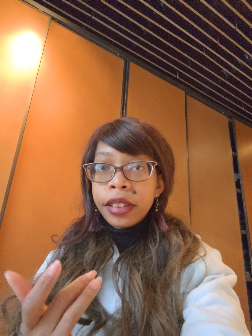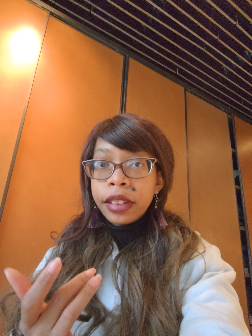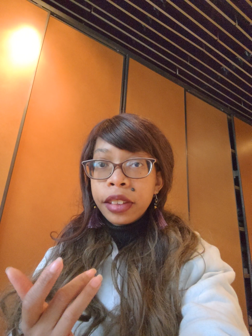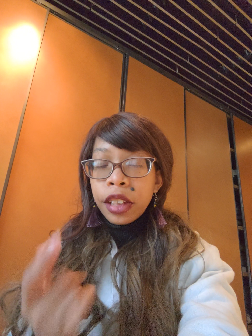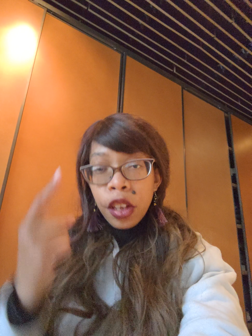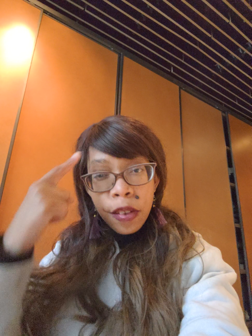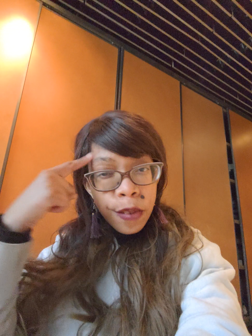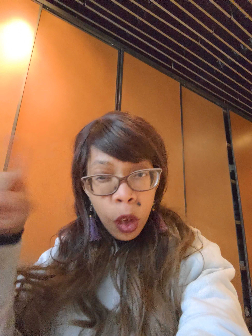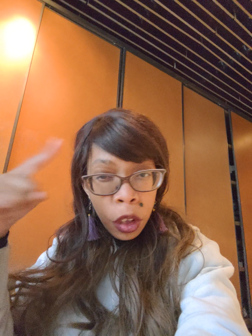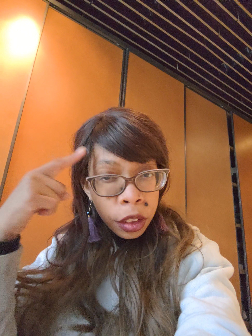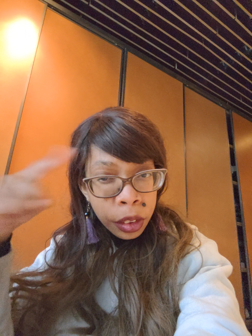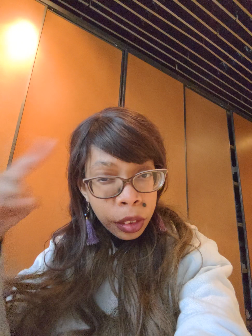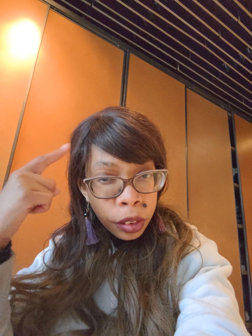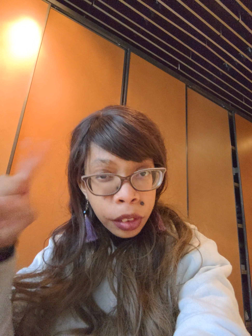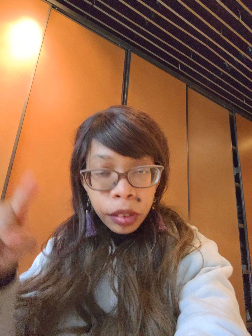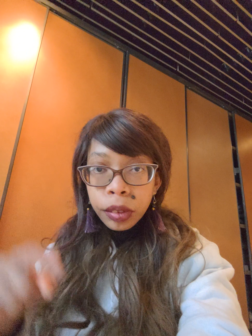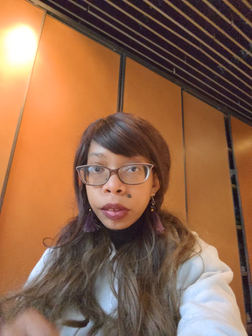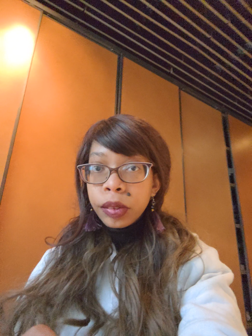for